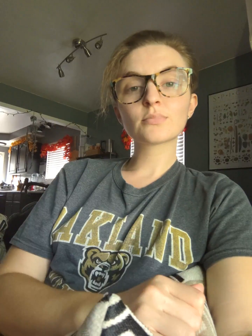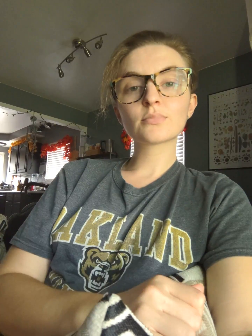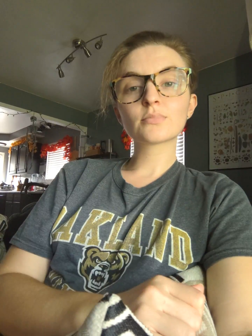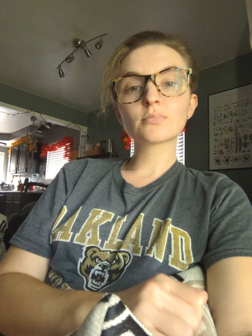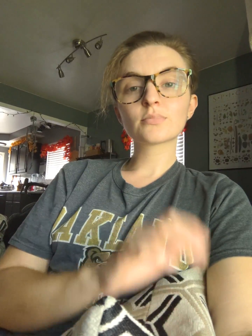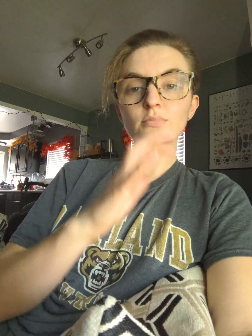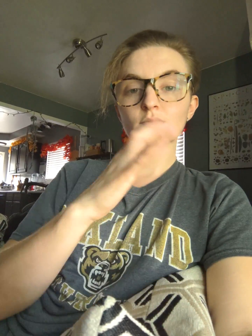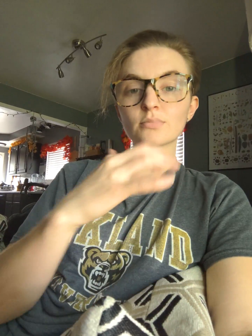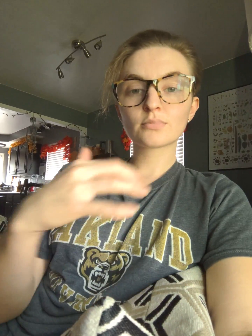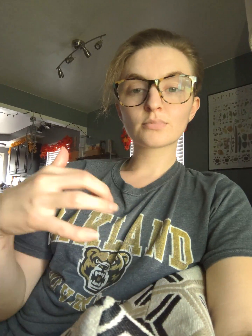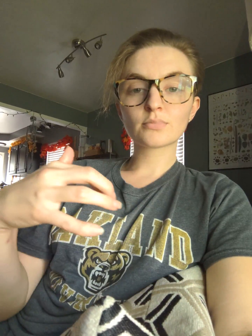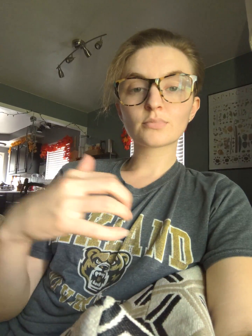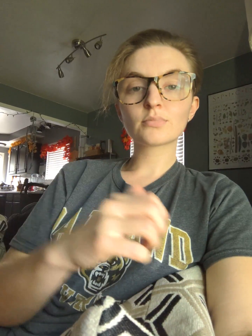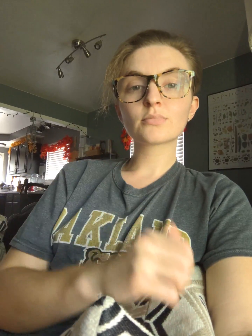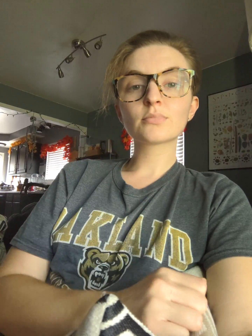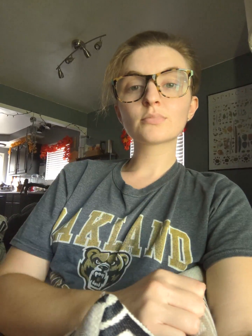grapes